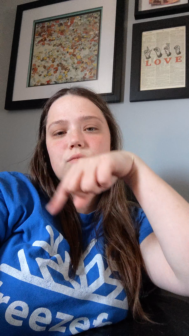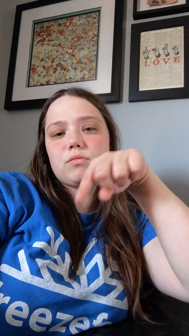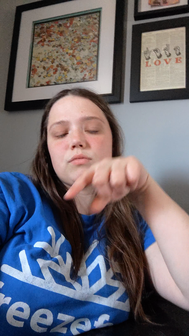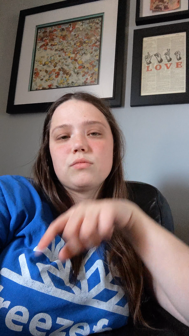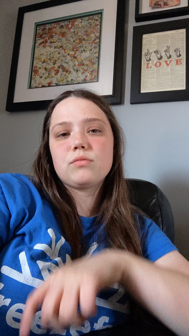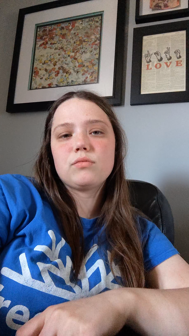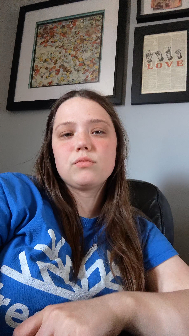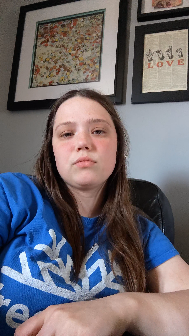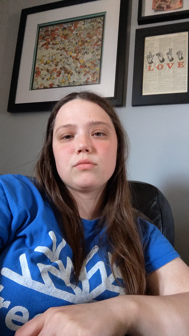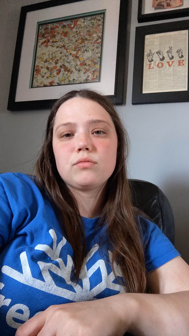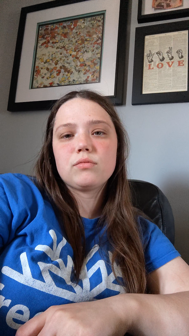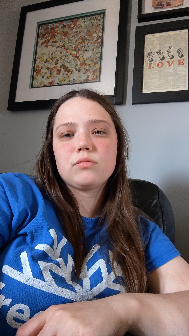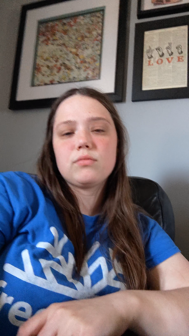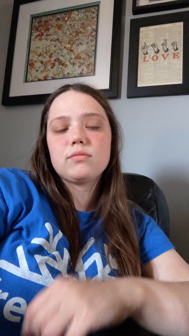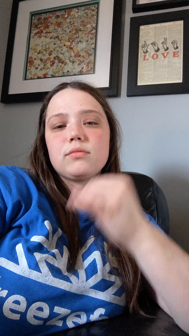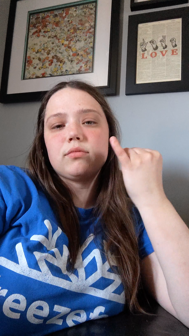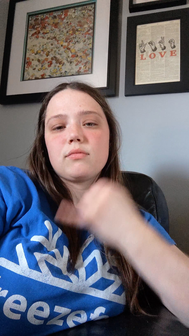last